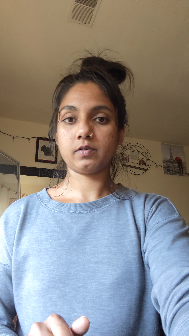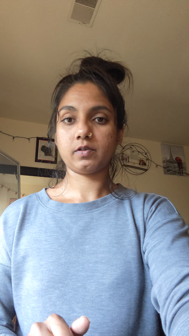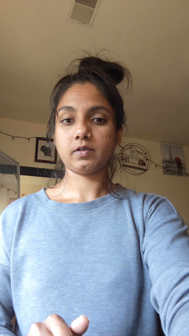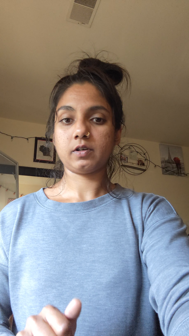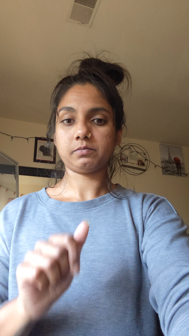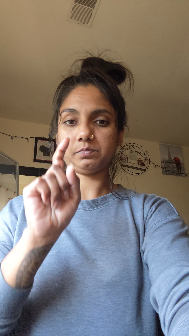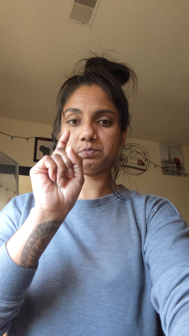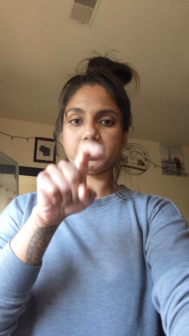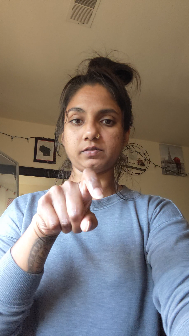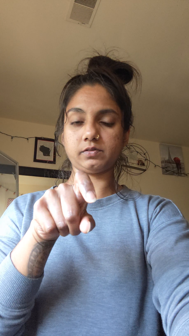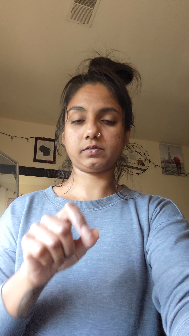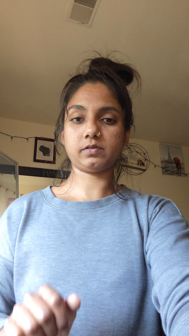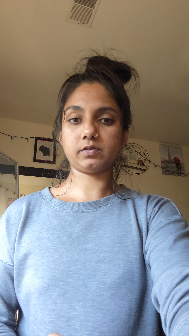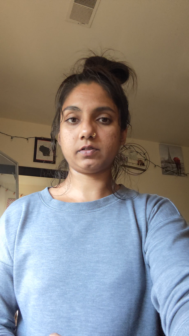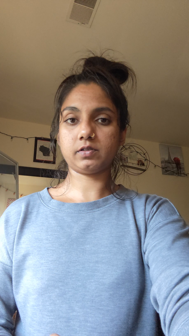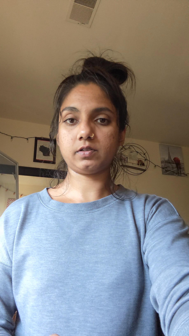must